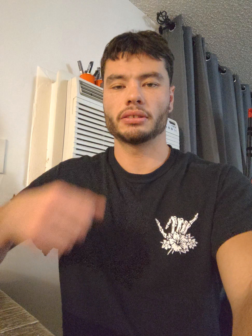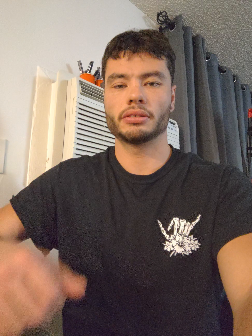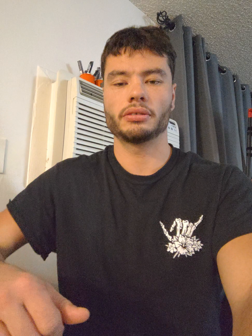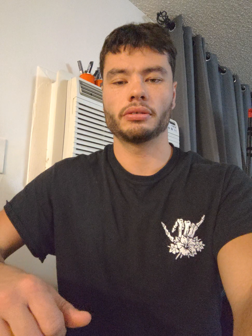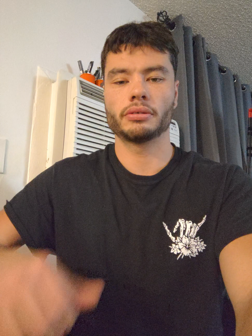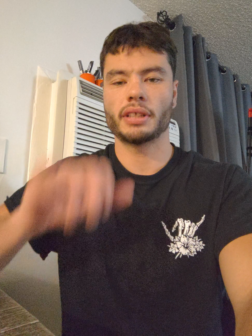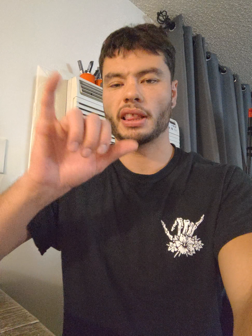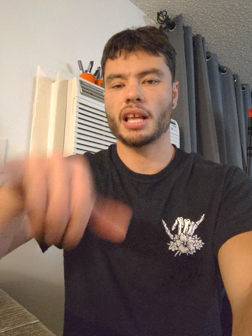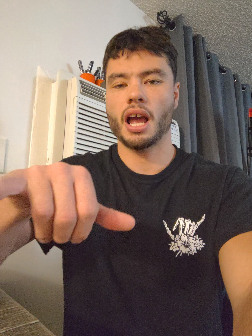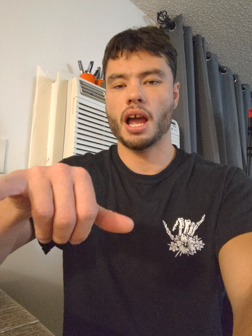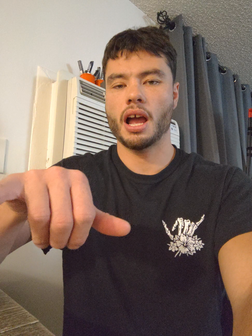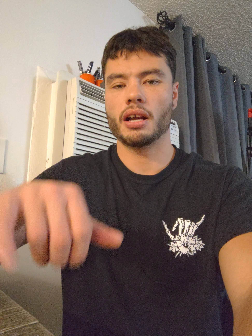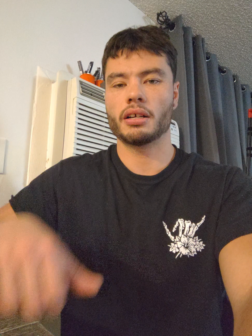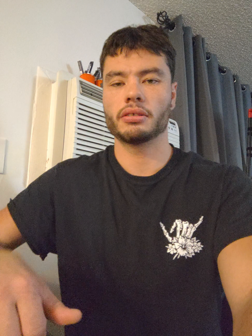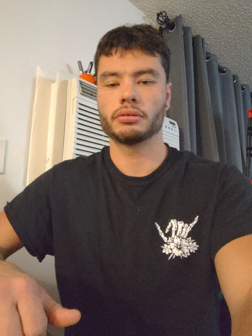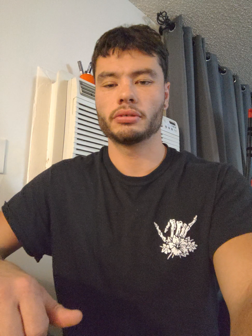that